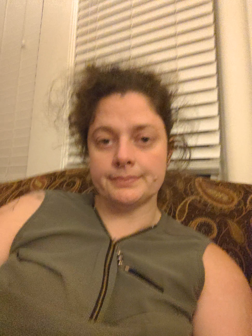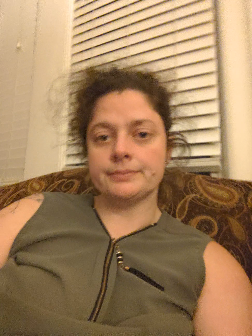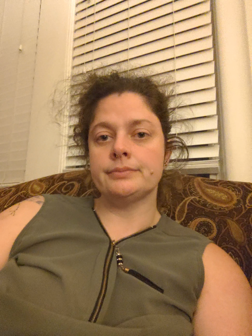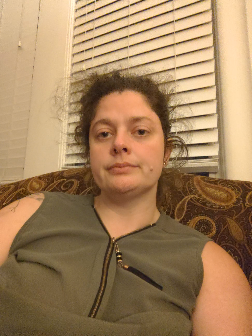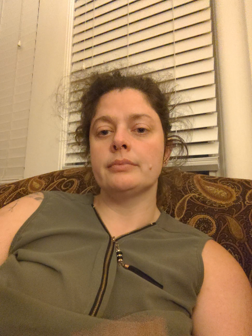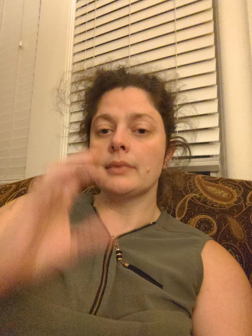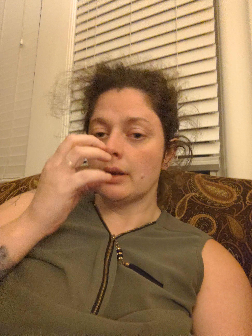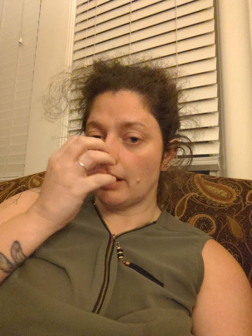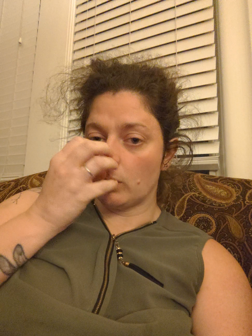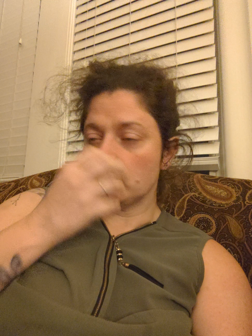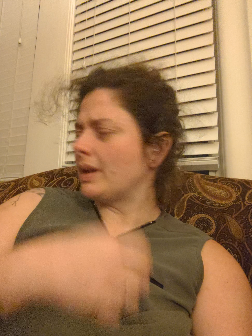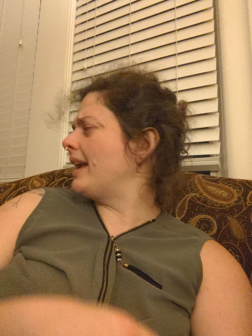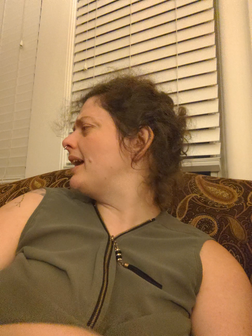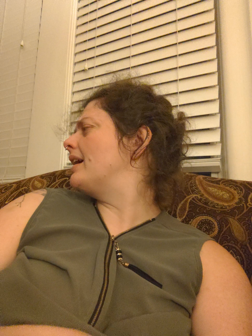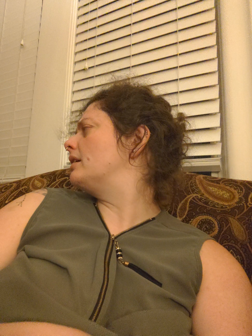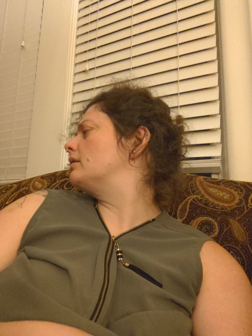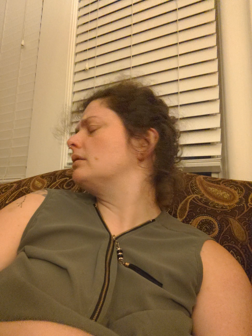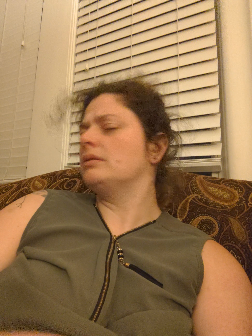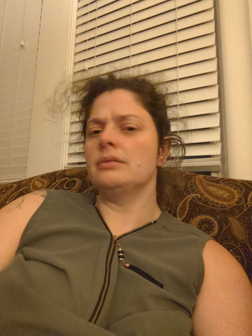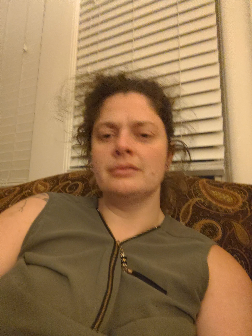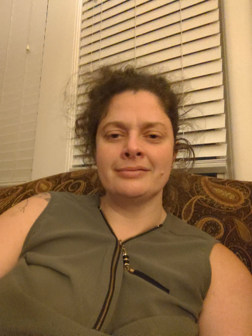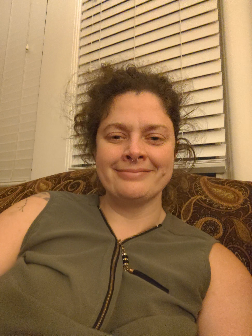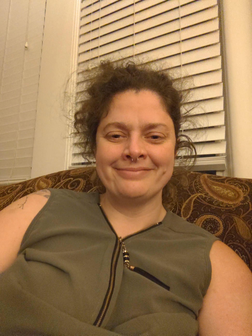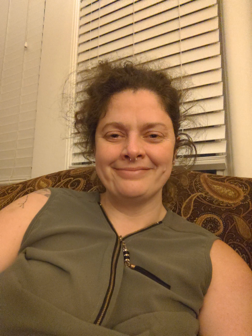clown